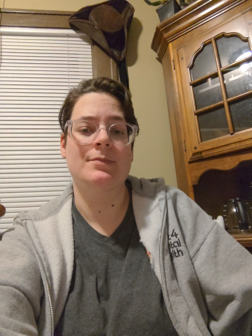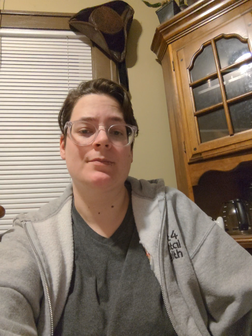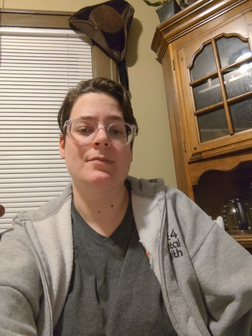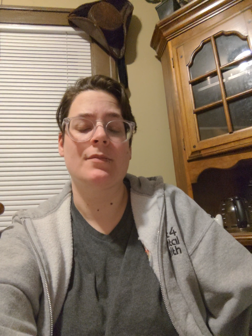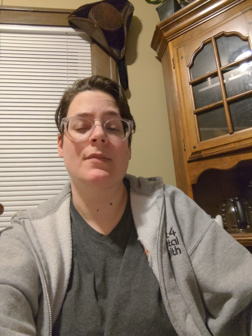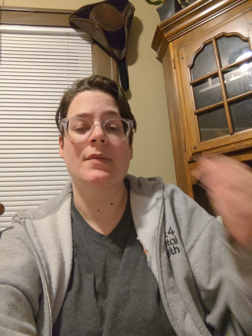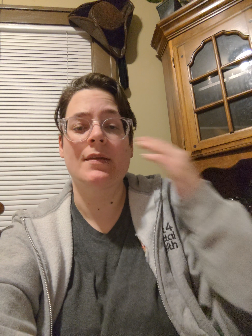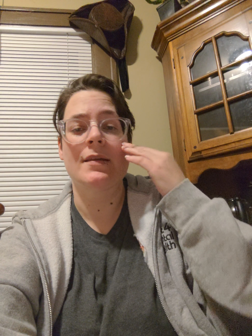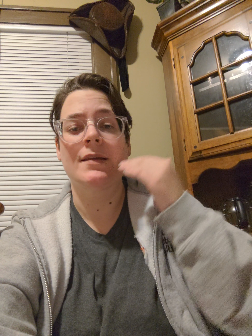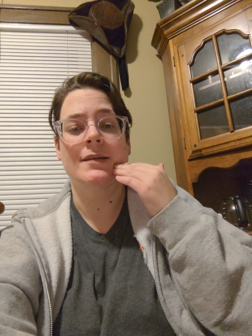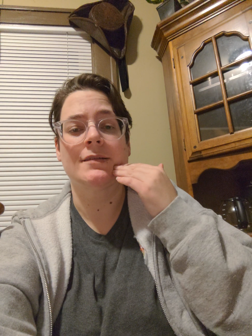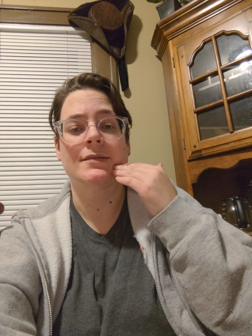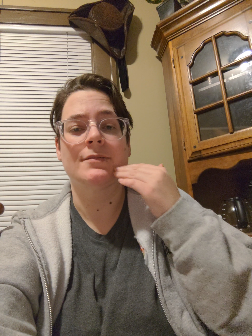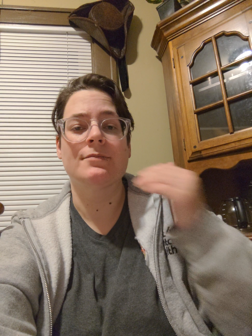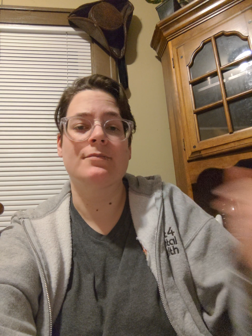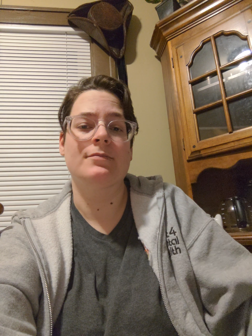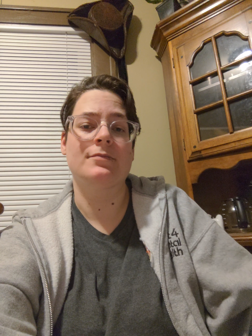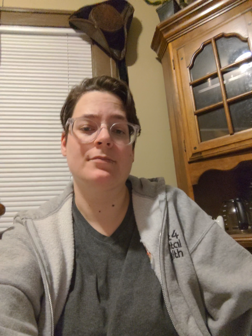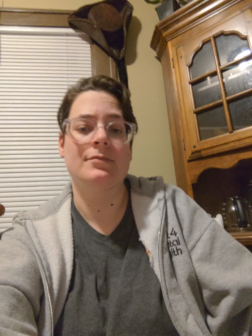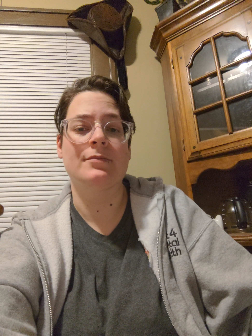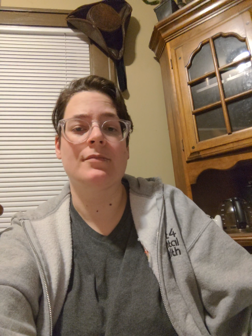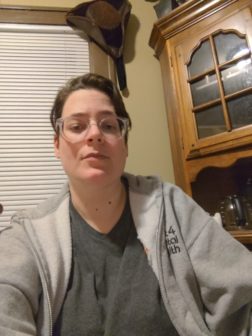head